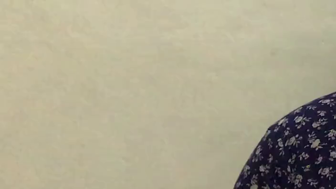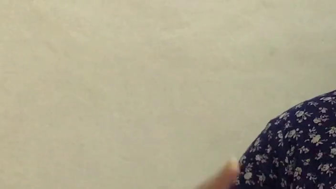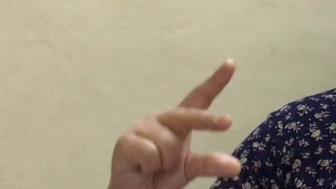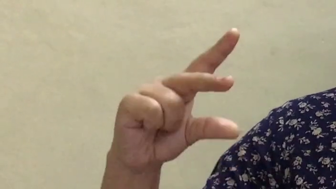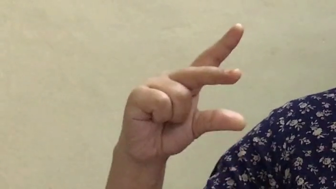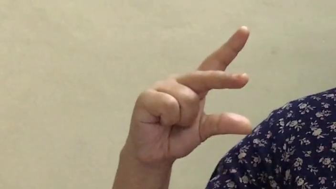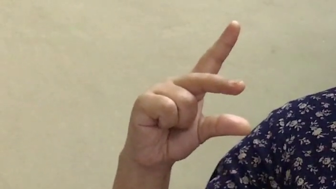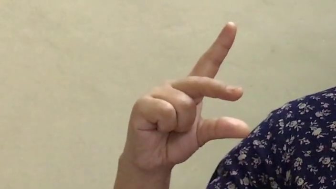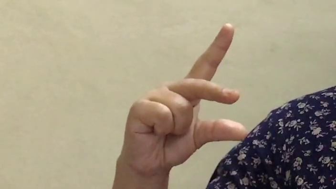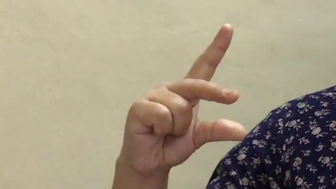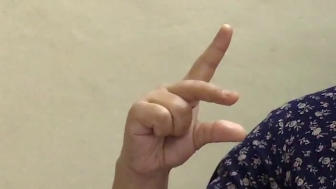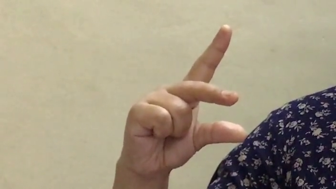त्र